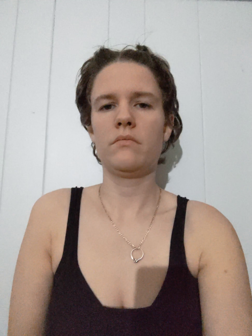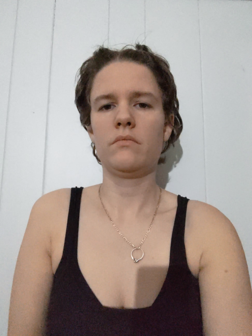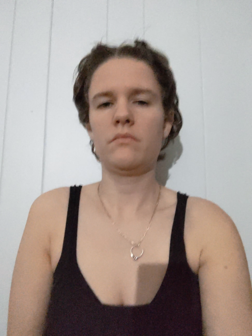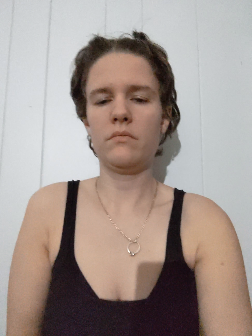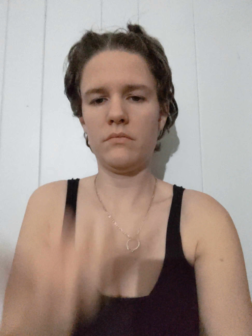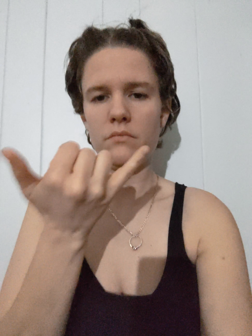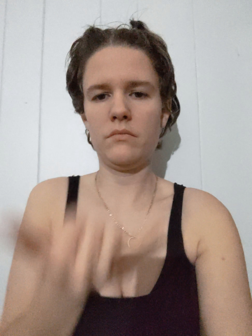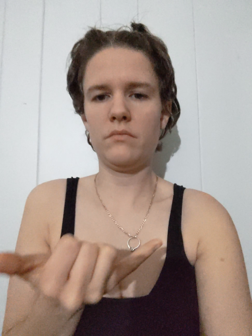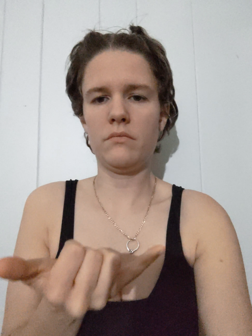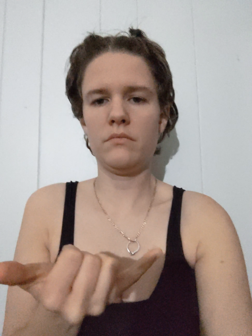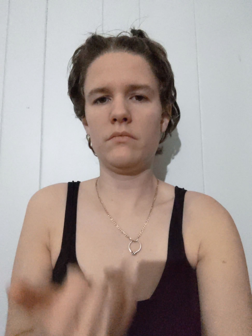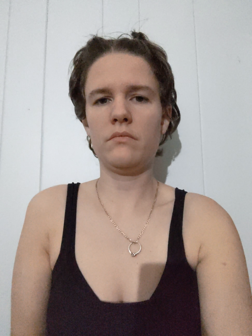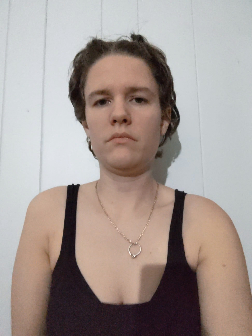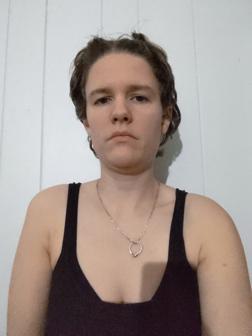now